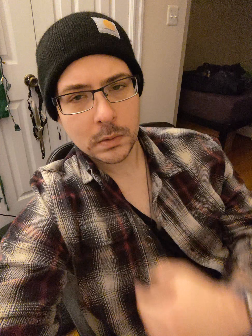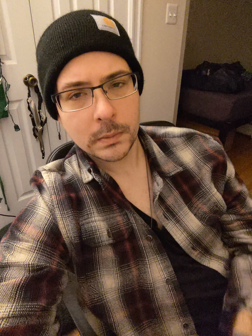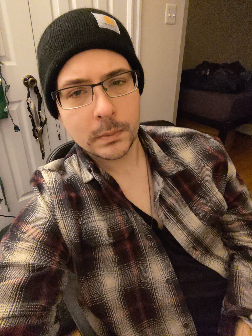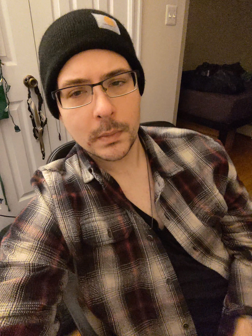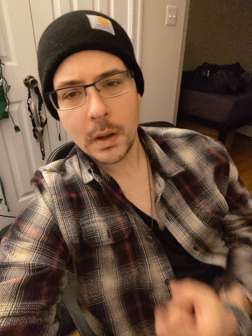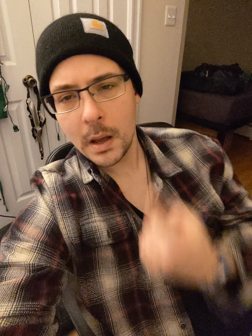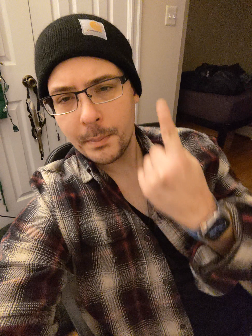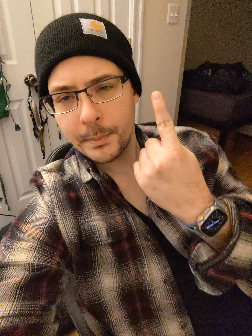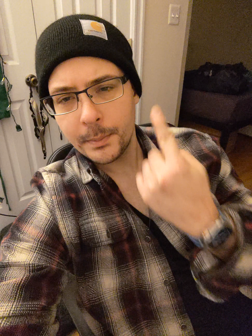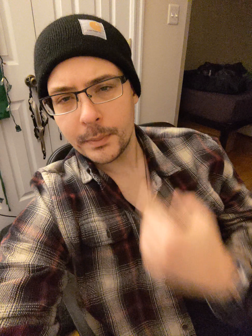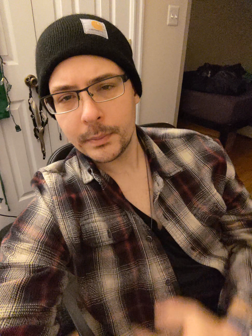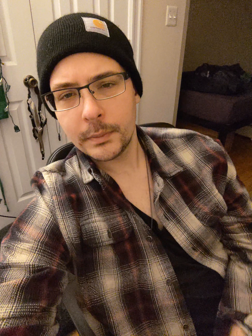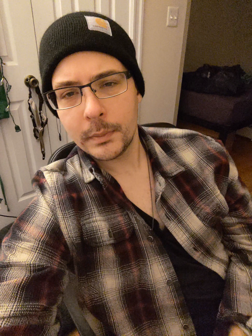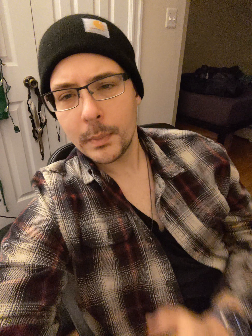up